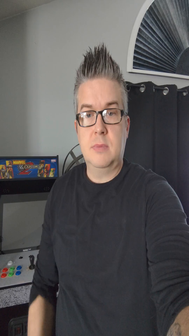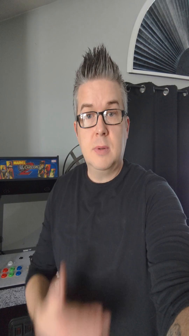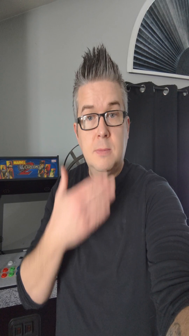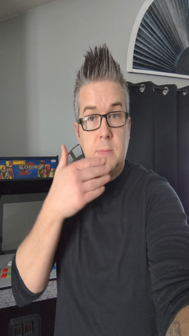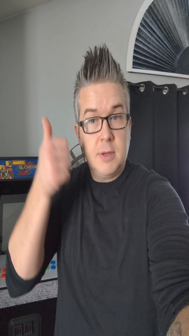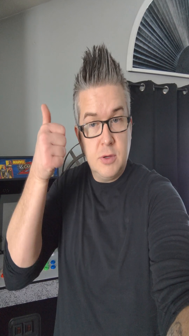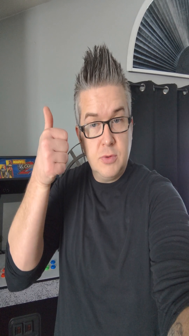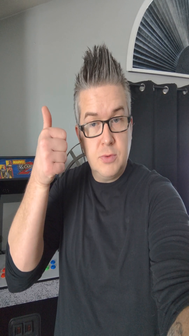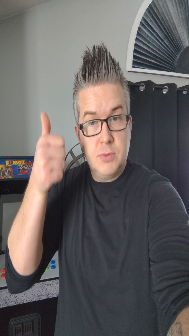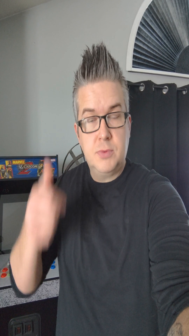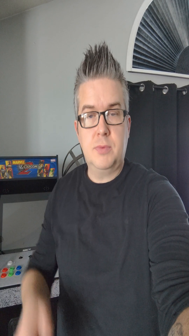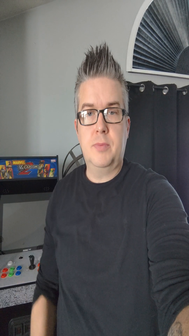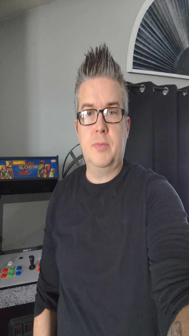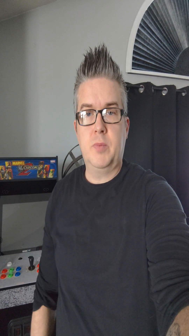better